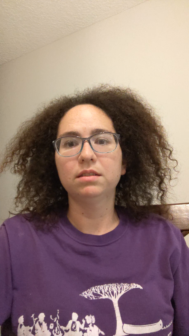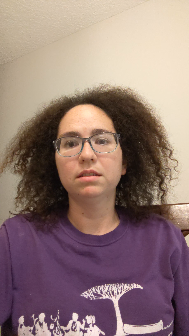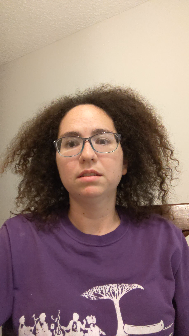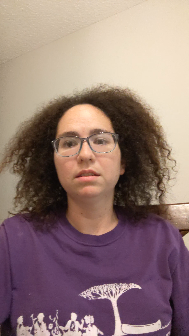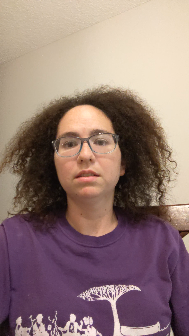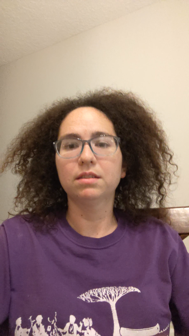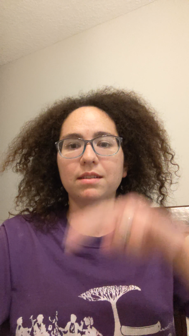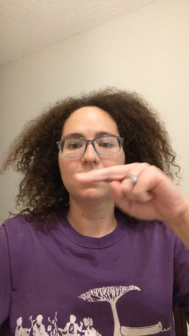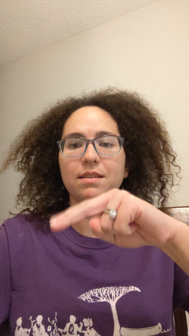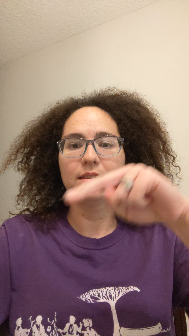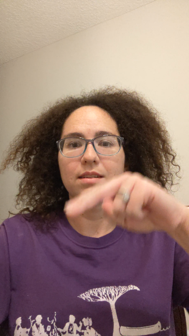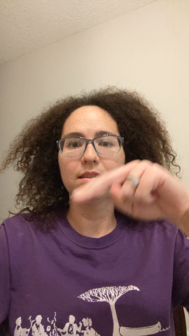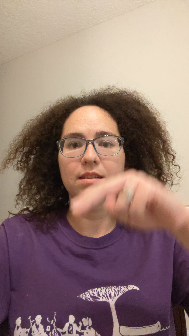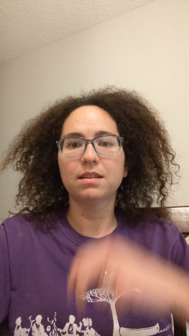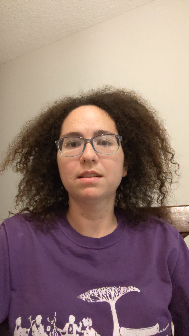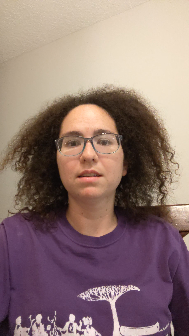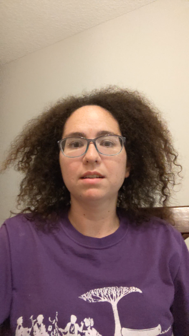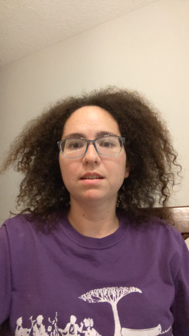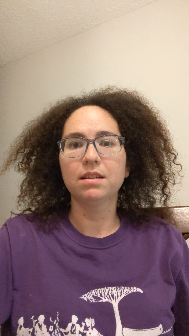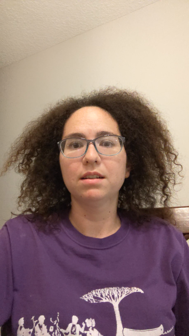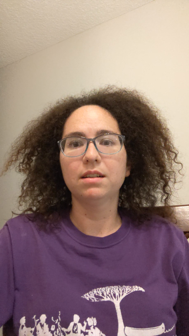nurse